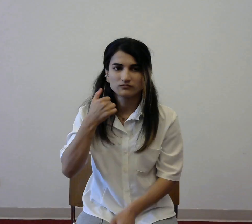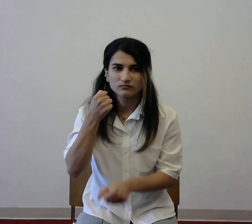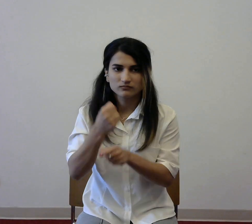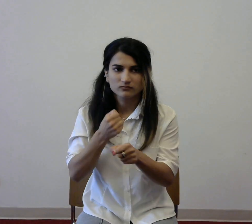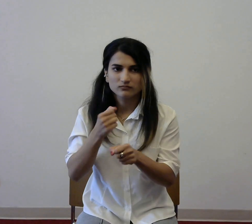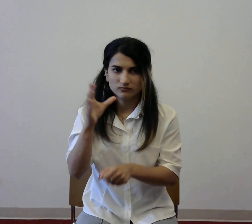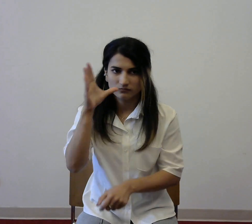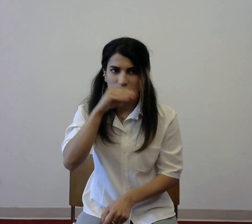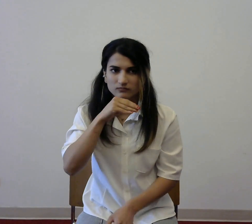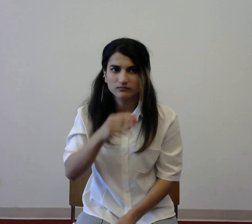edə bilmək